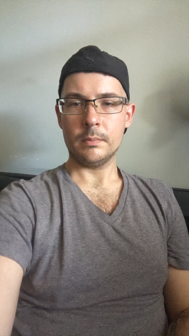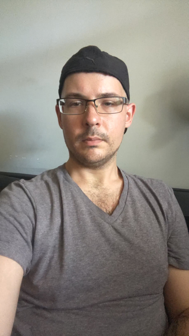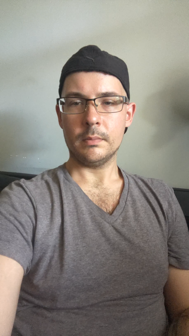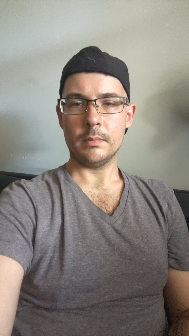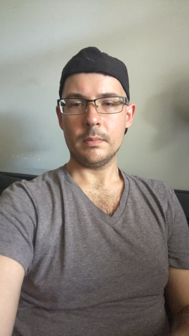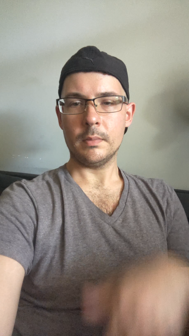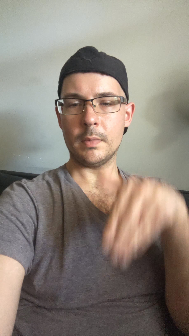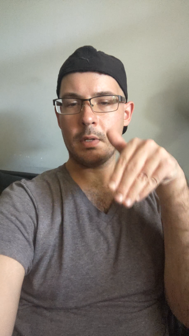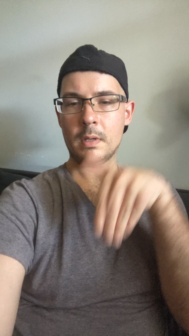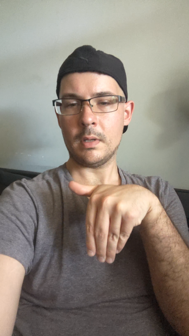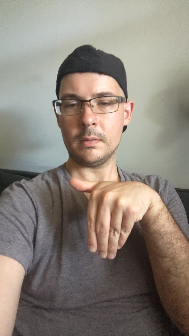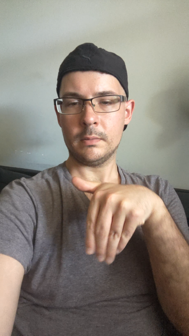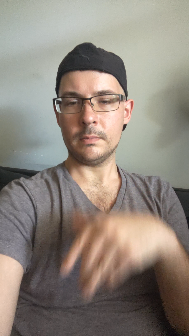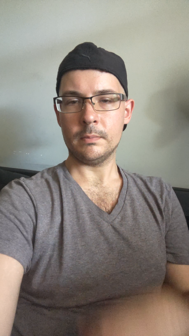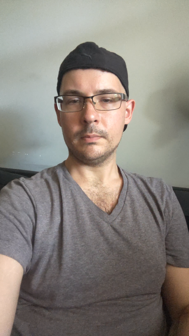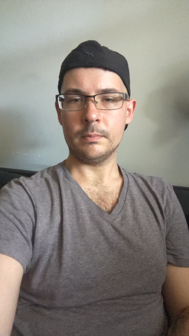night night